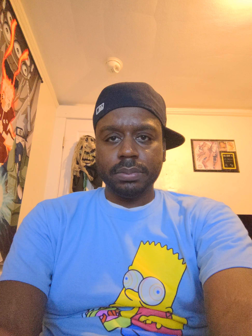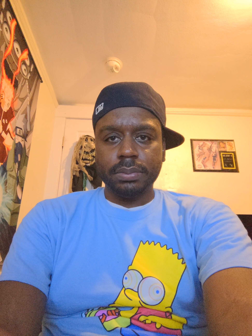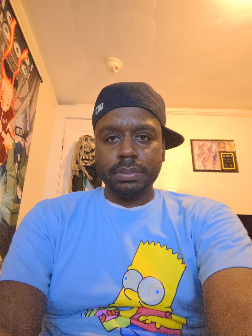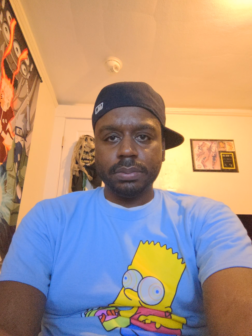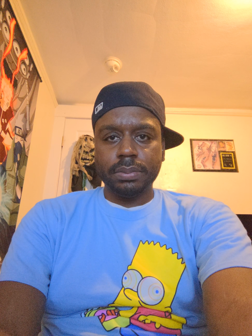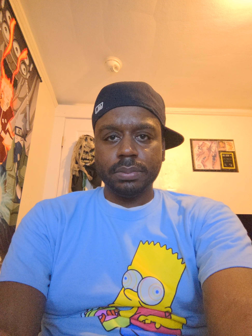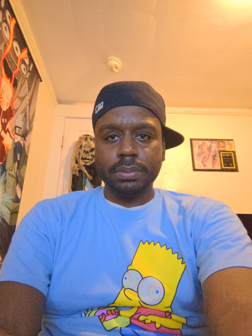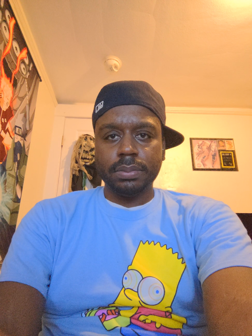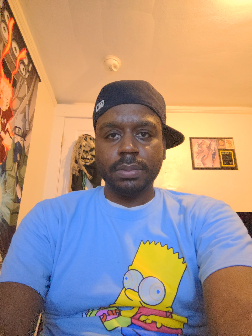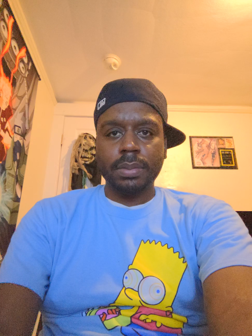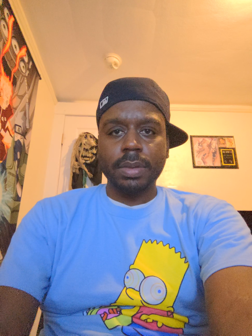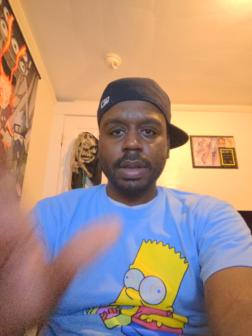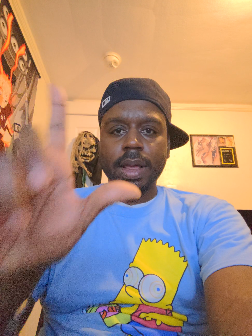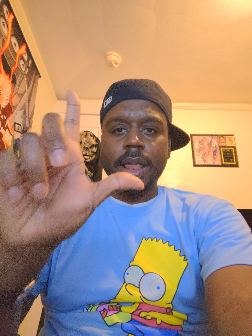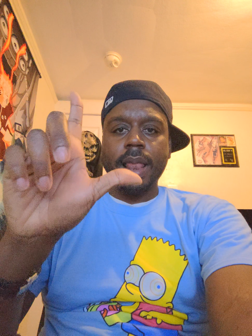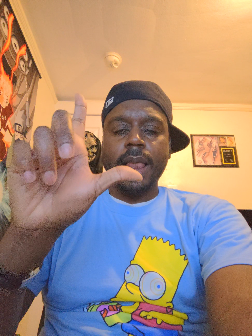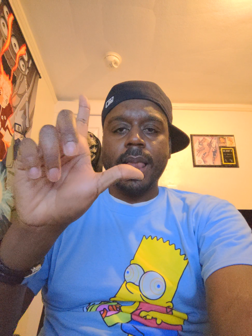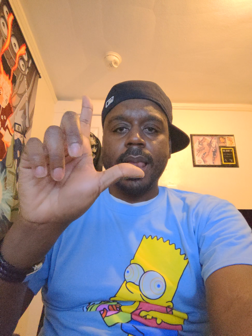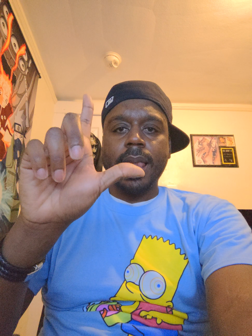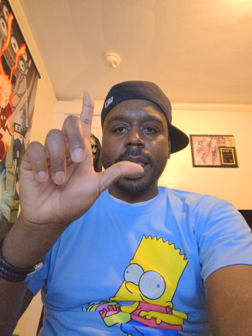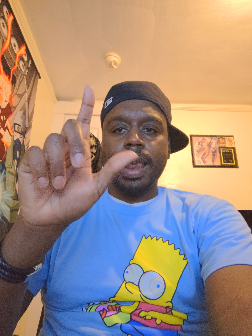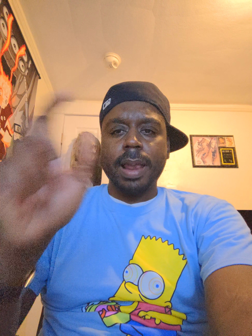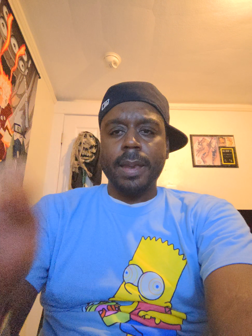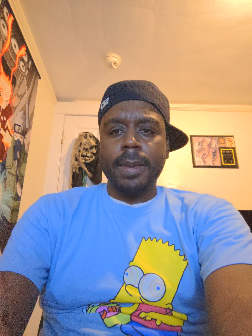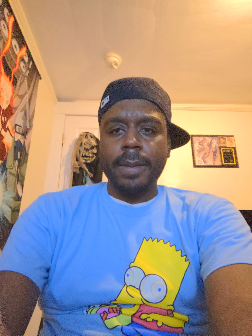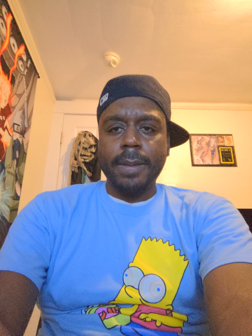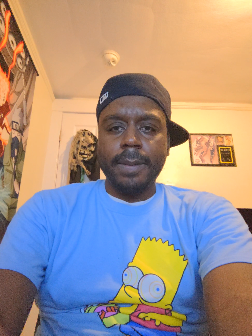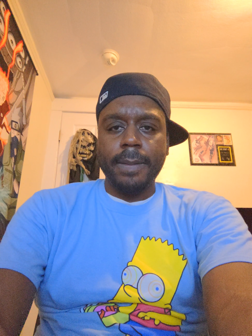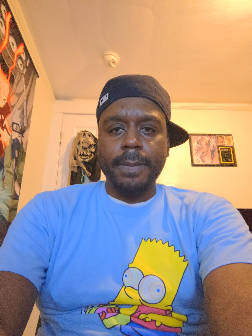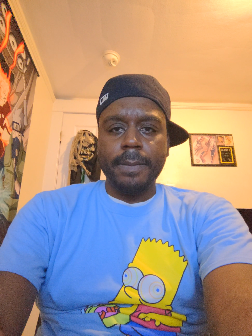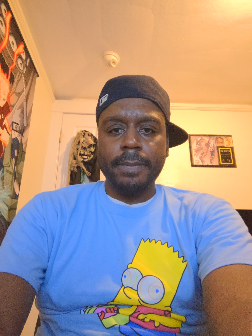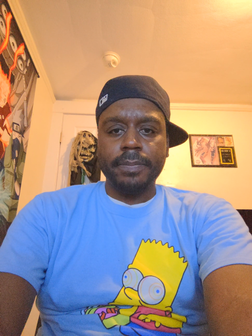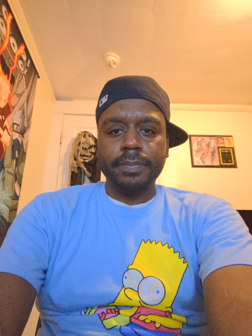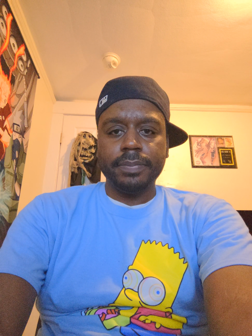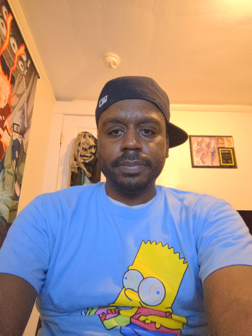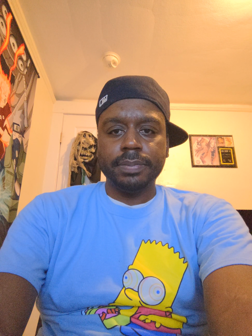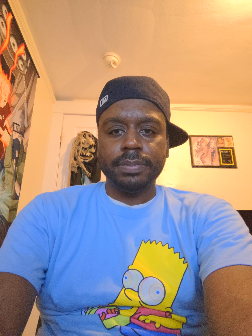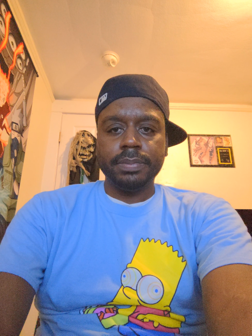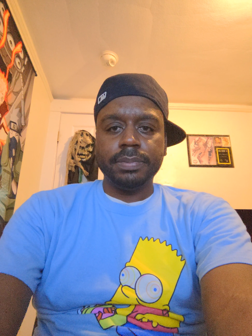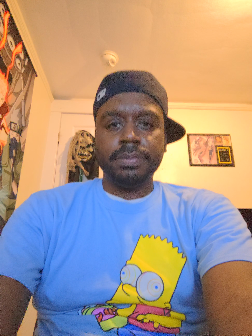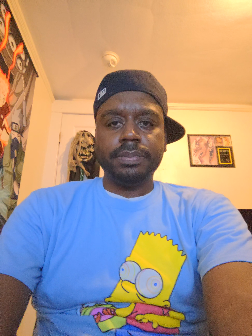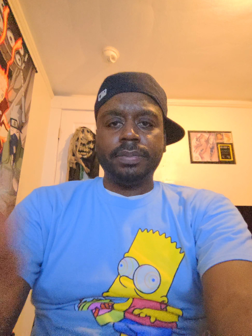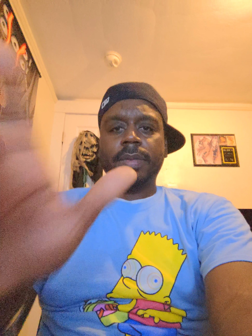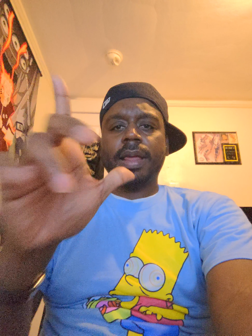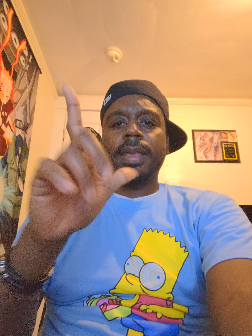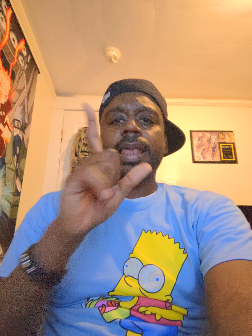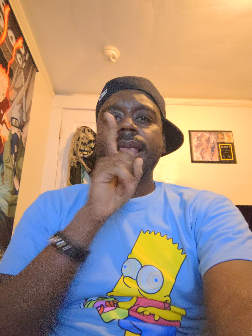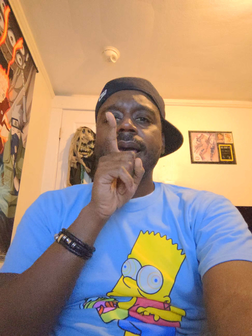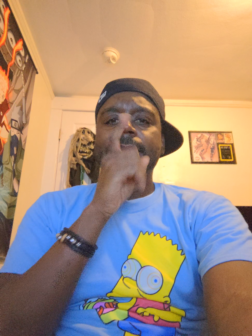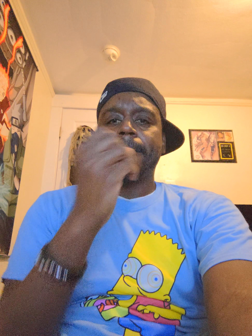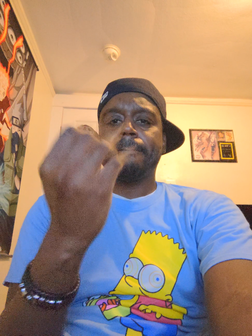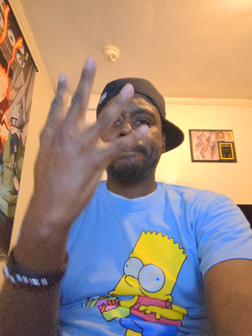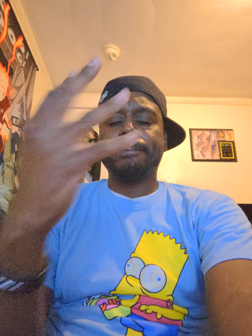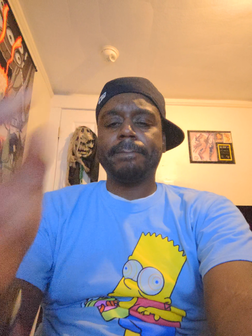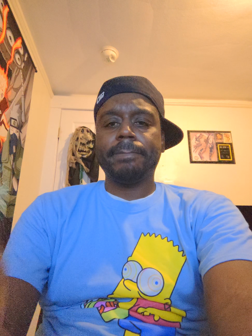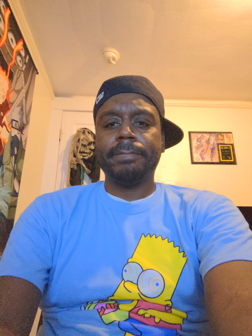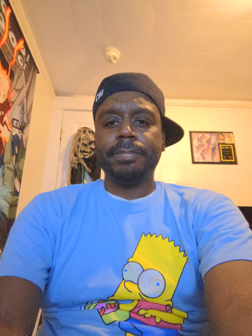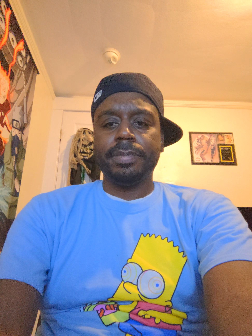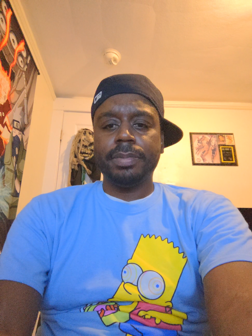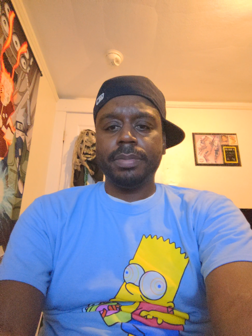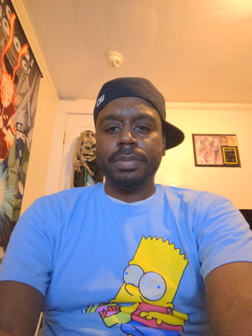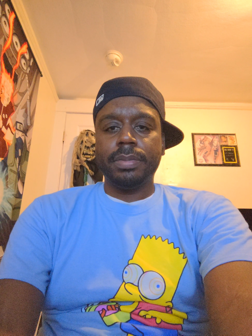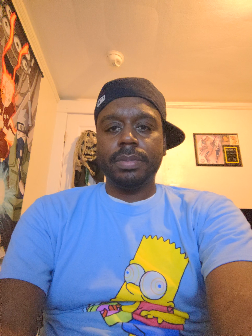lamp